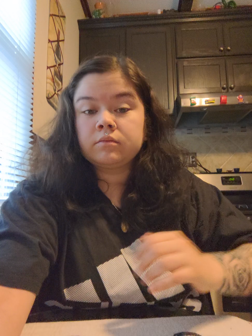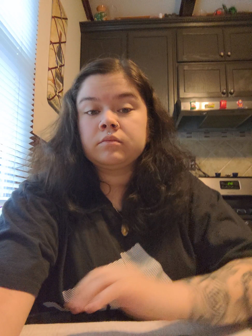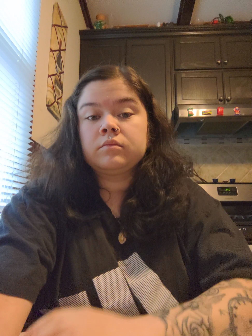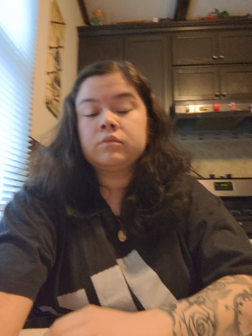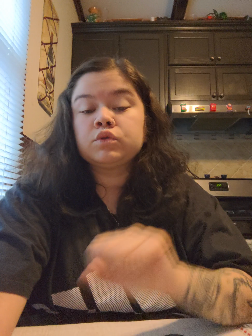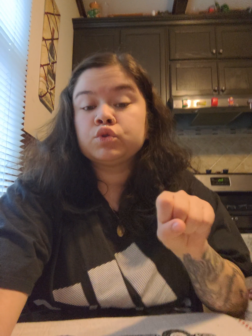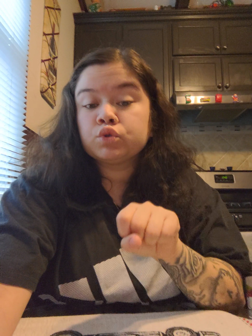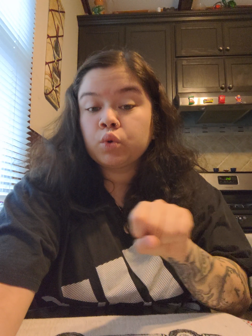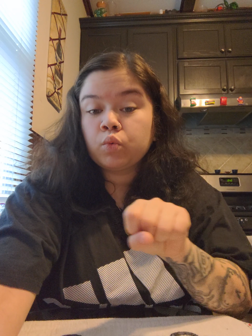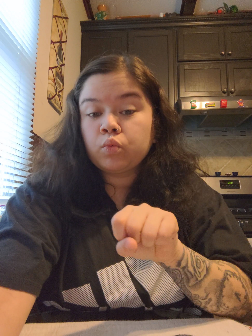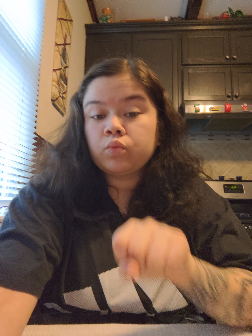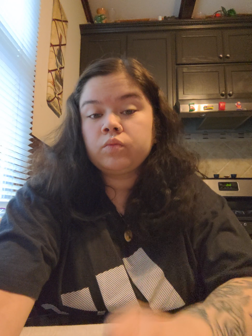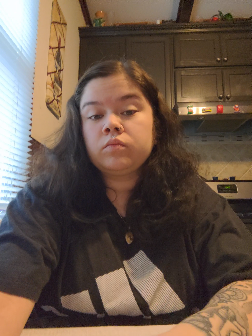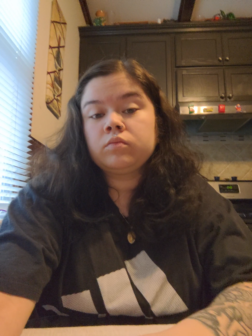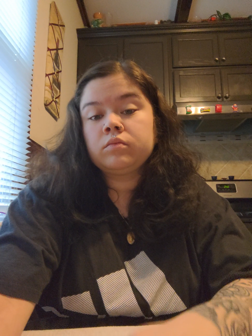shoe